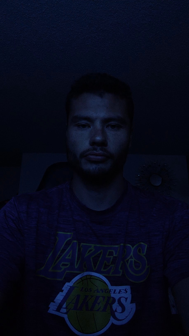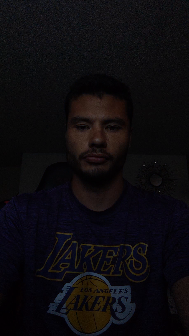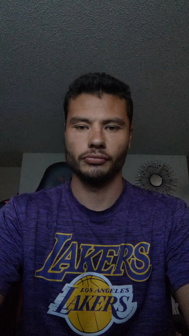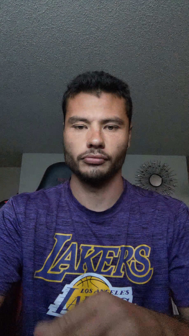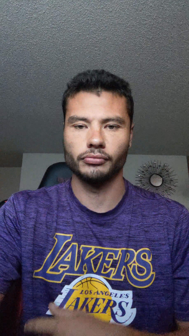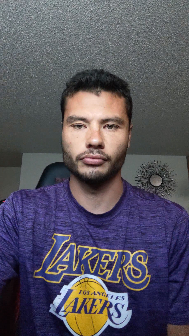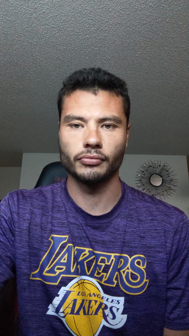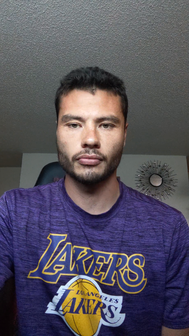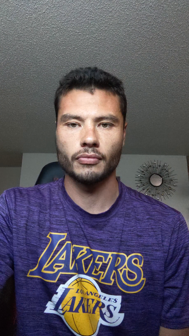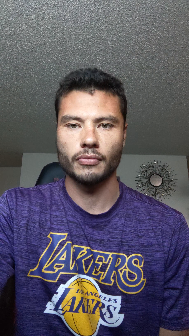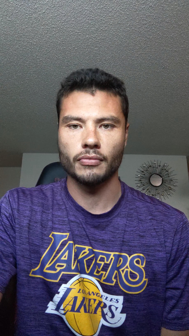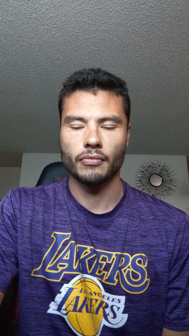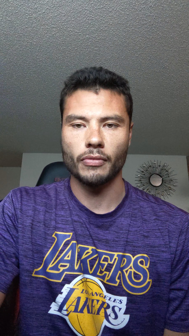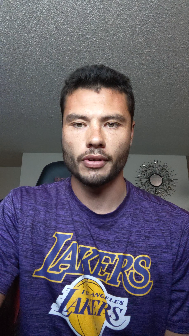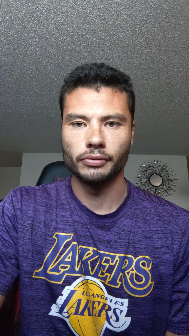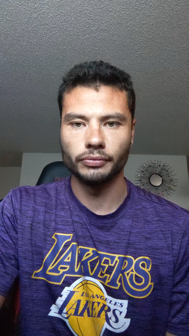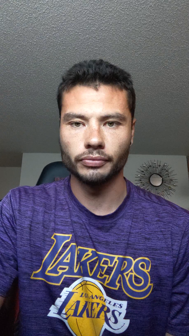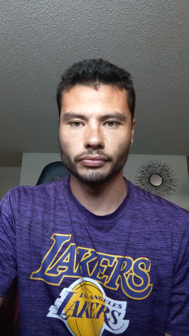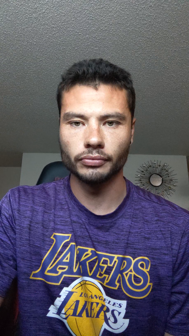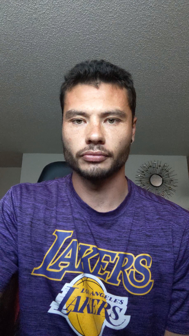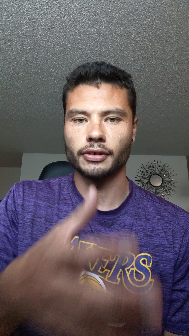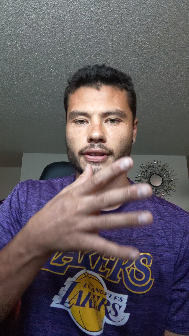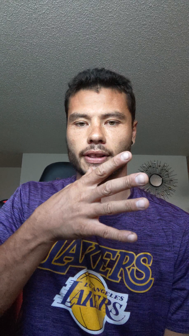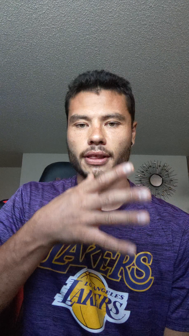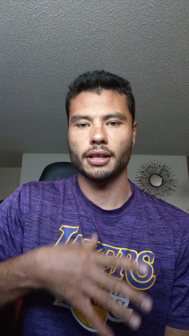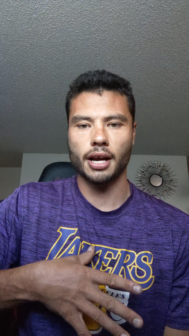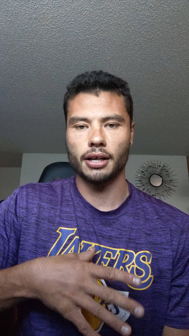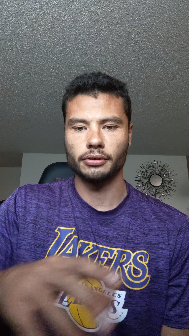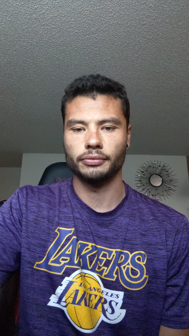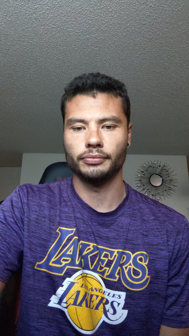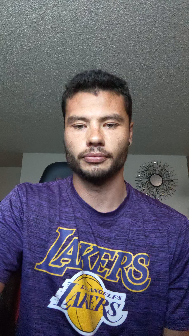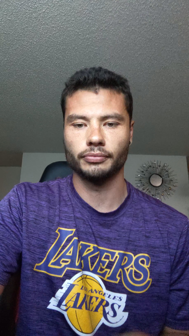lady